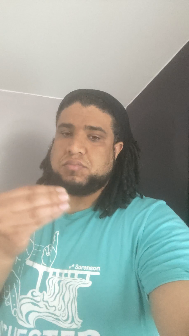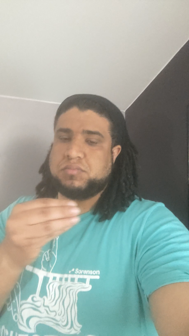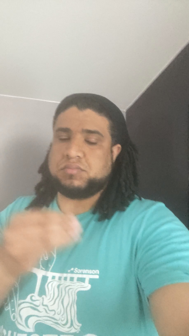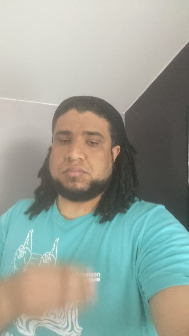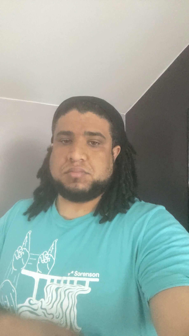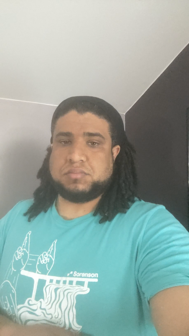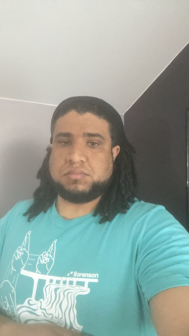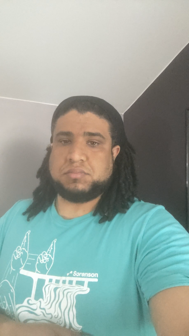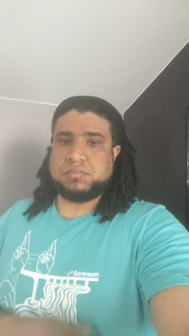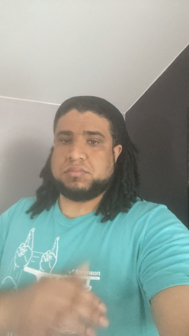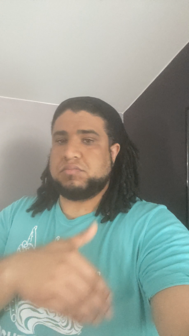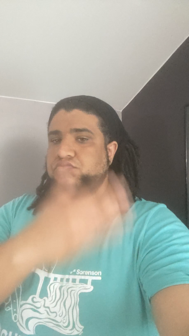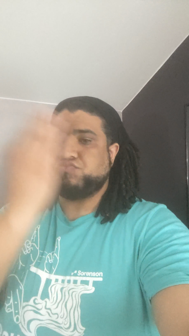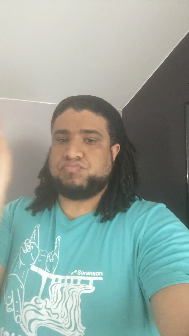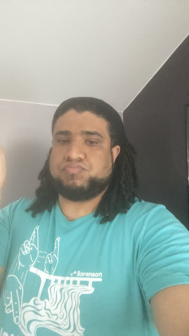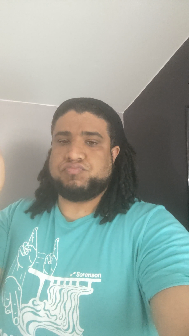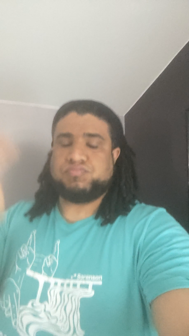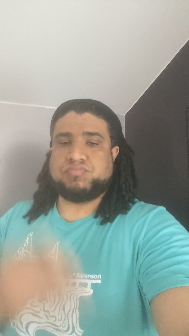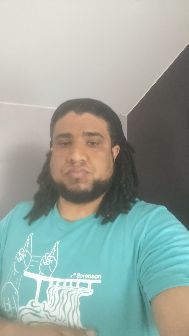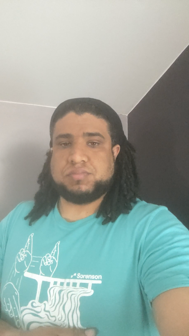all gone